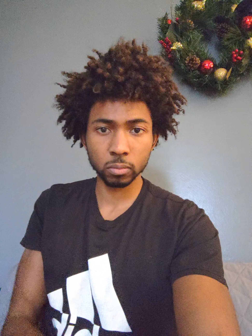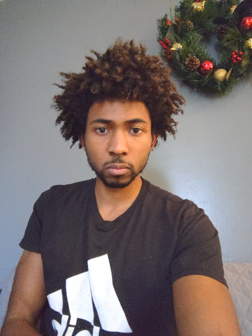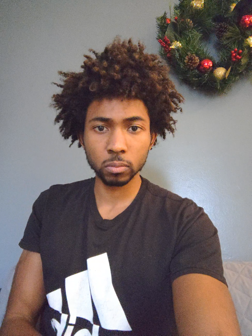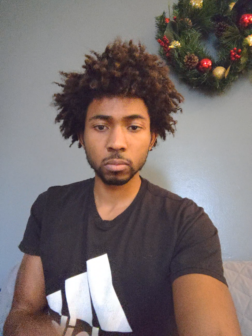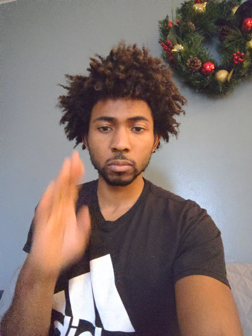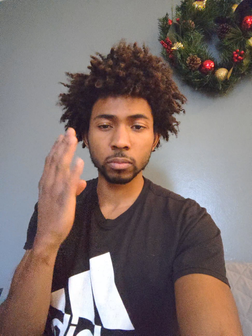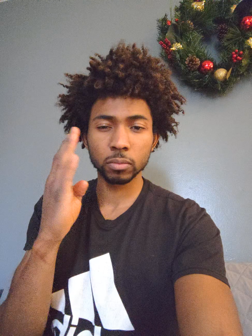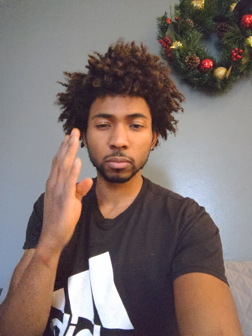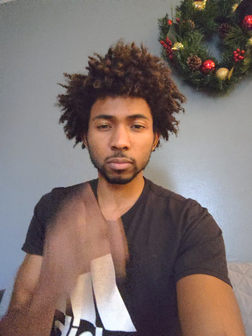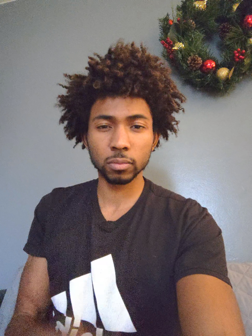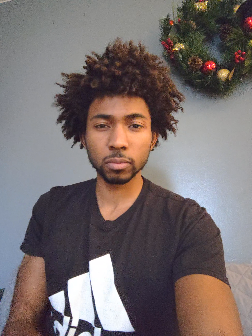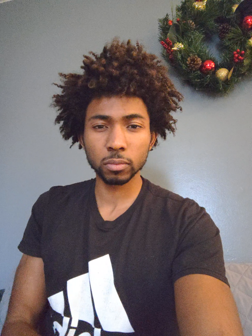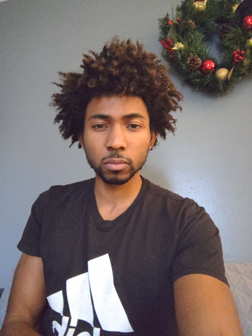blue